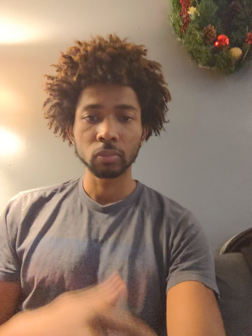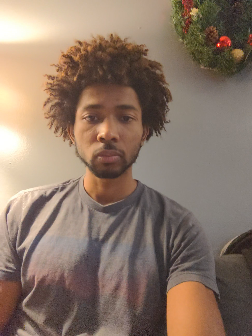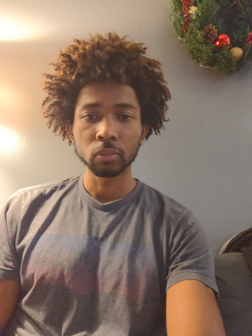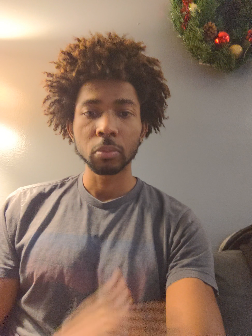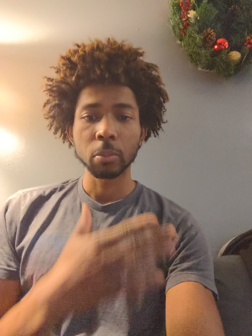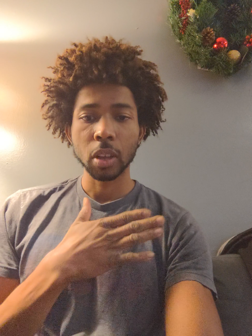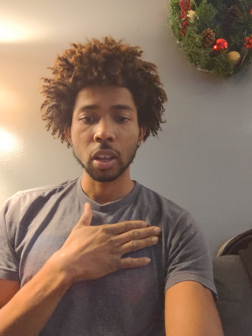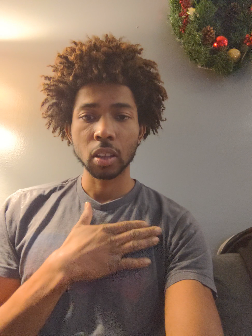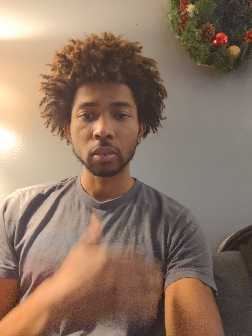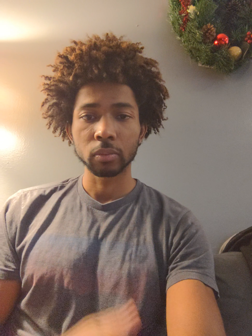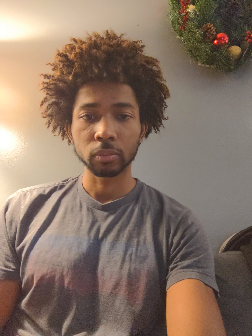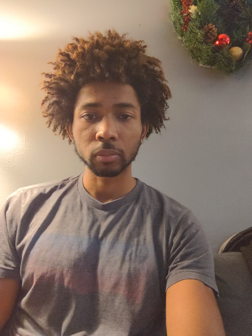my